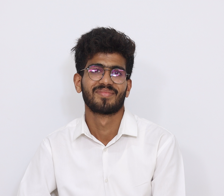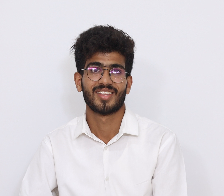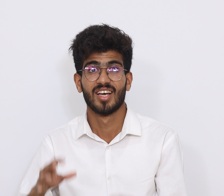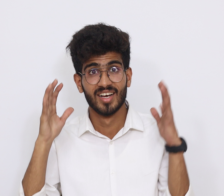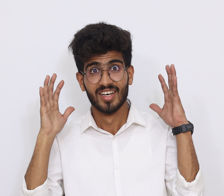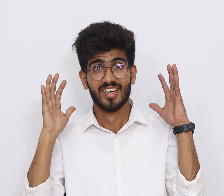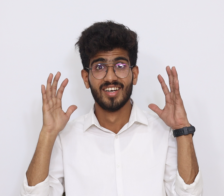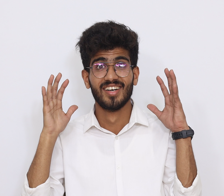scared